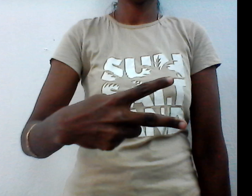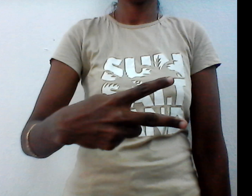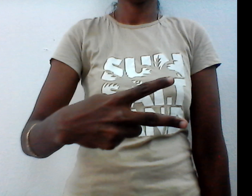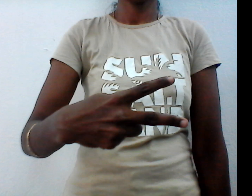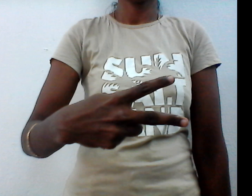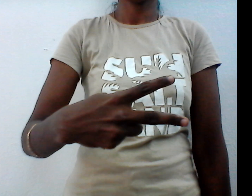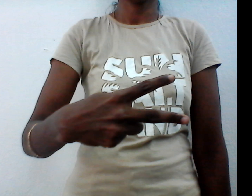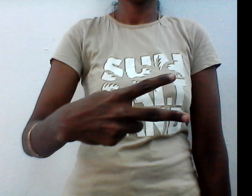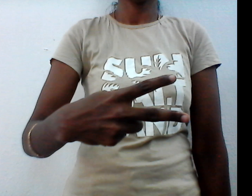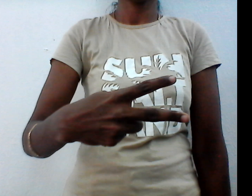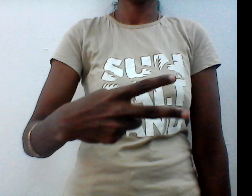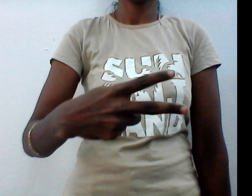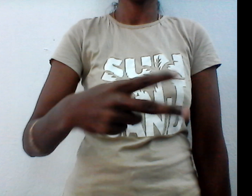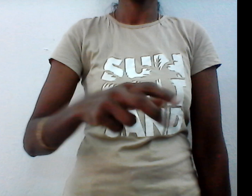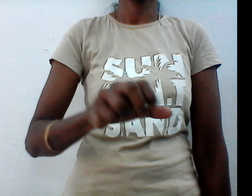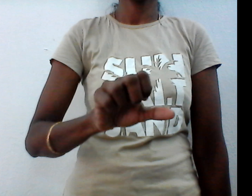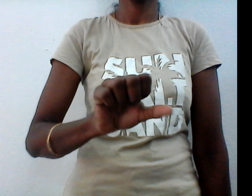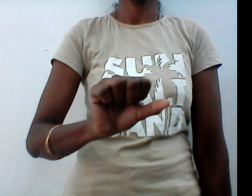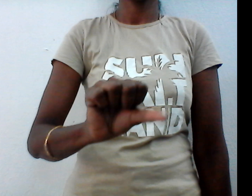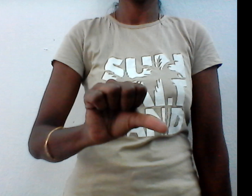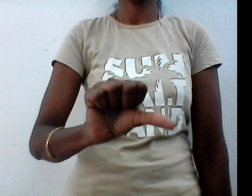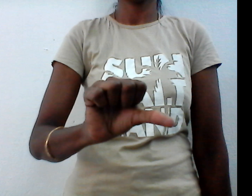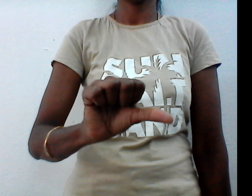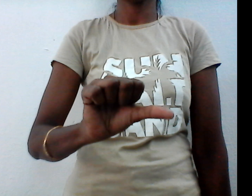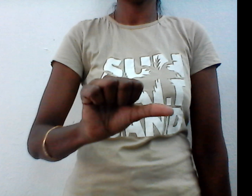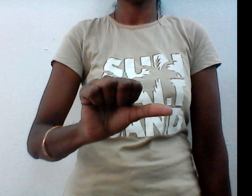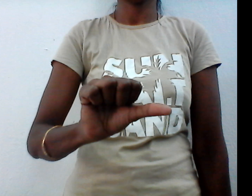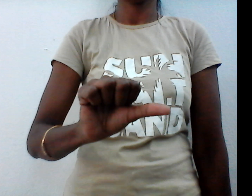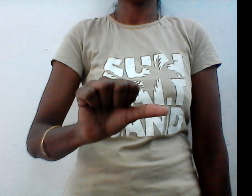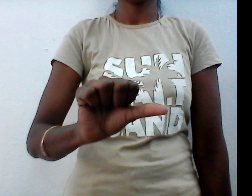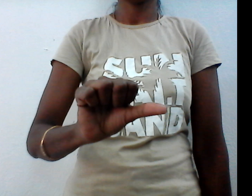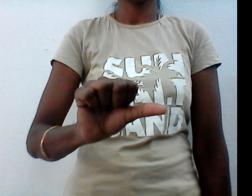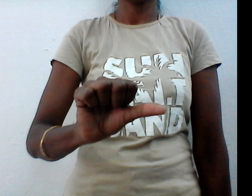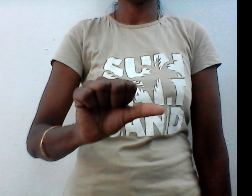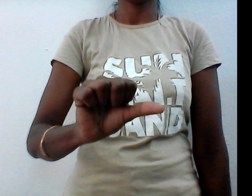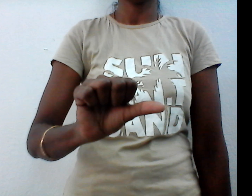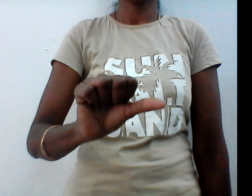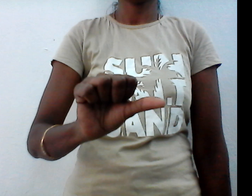ഐ